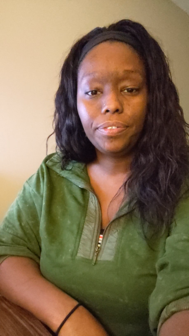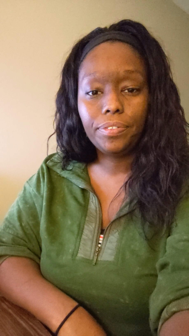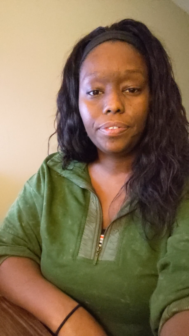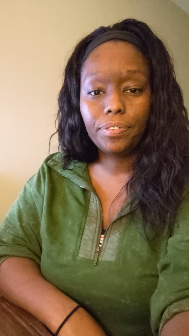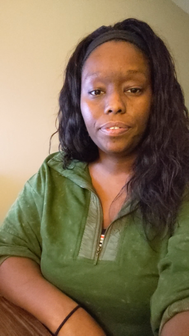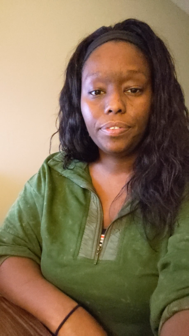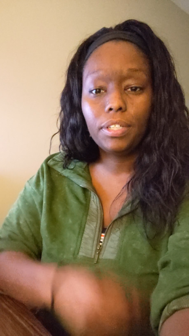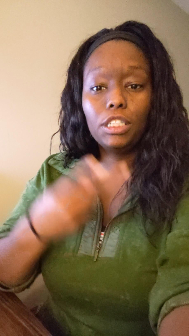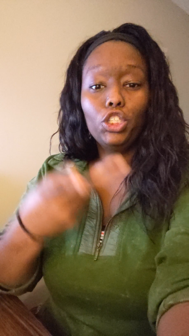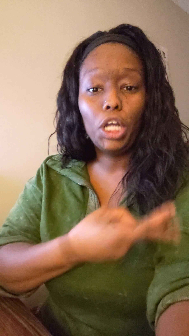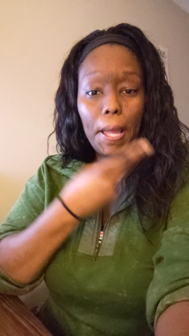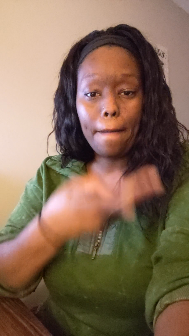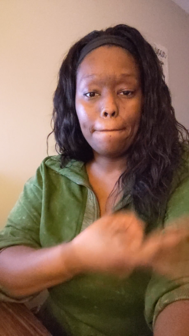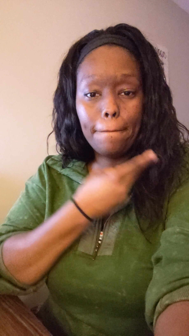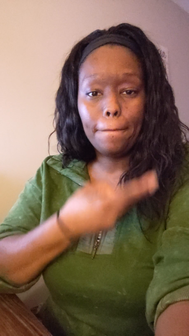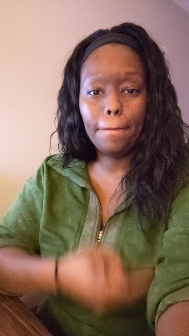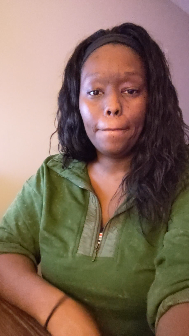sheep